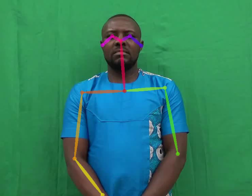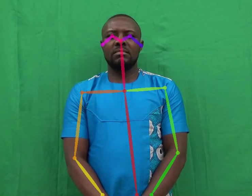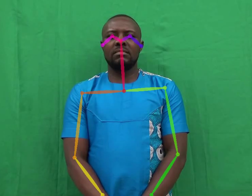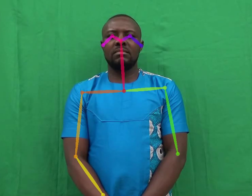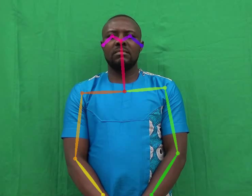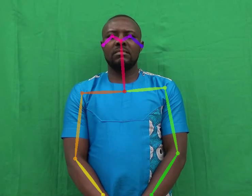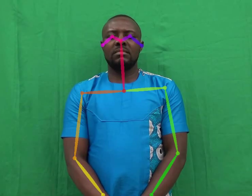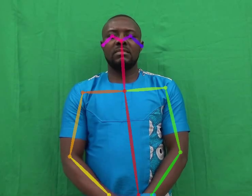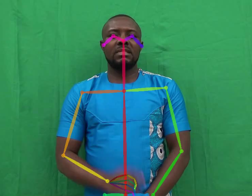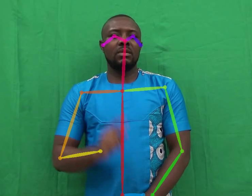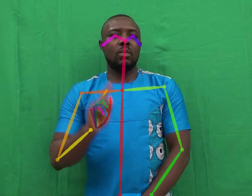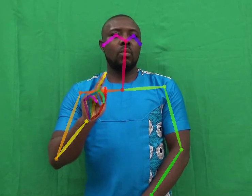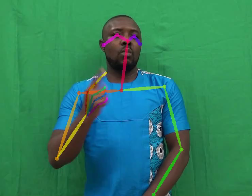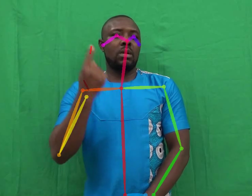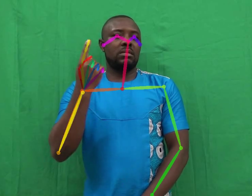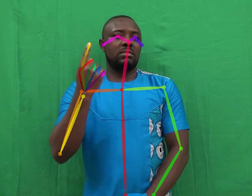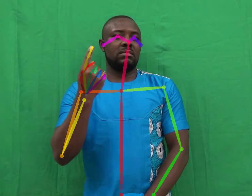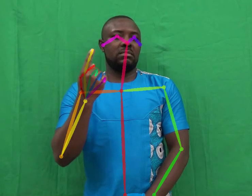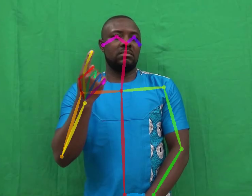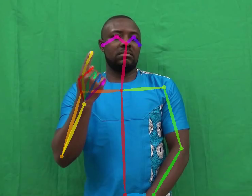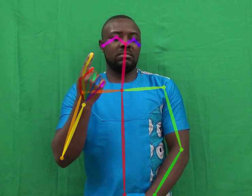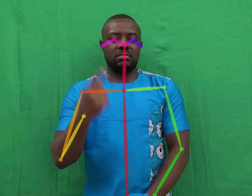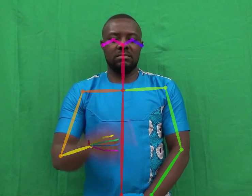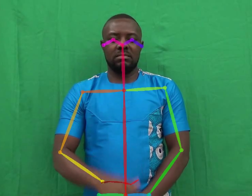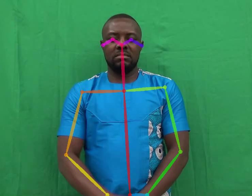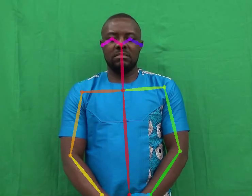once